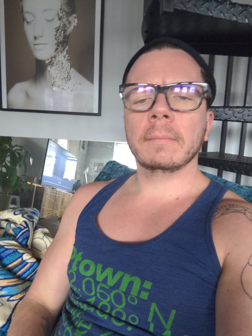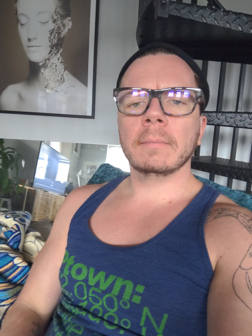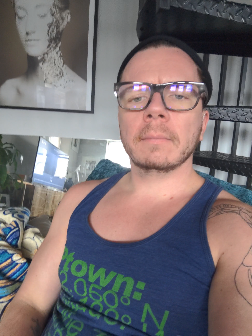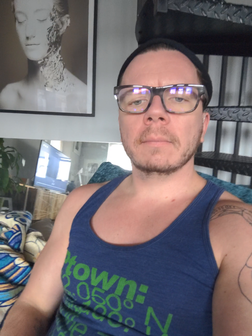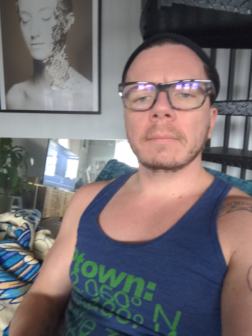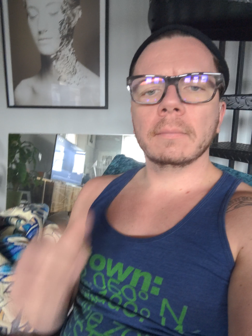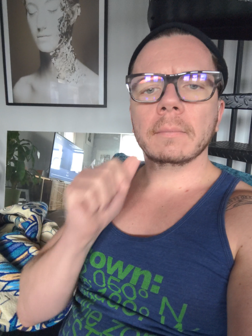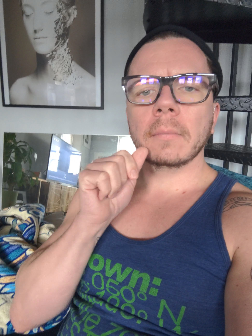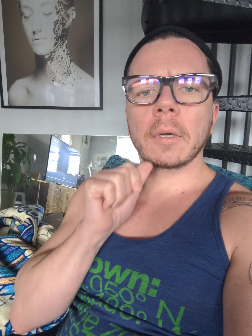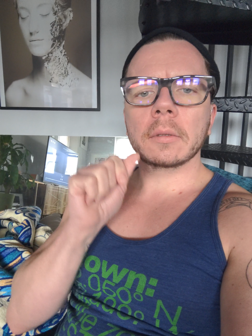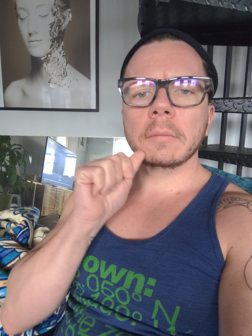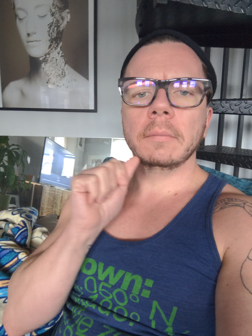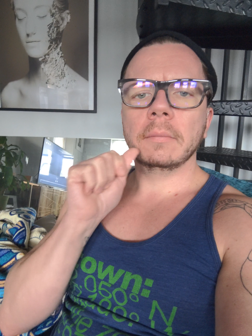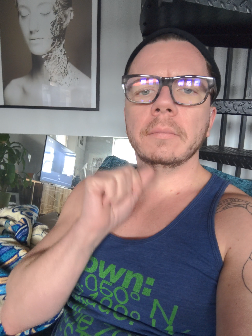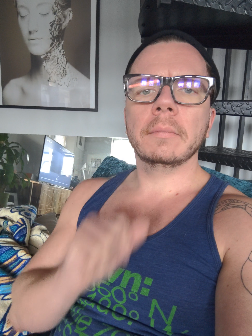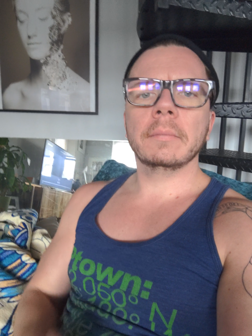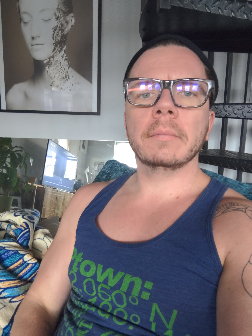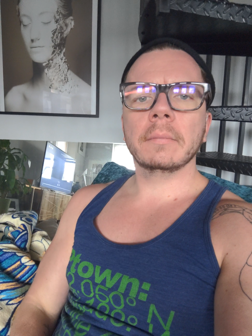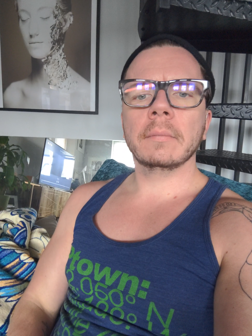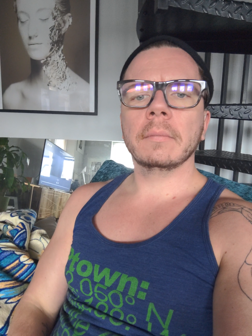aunt